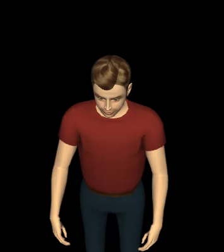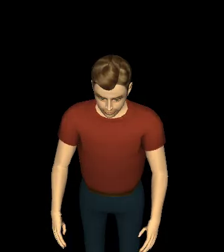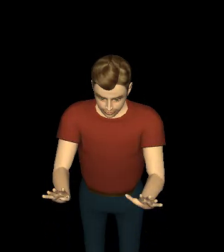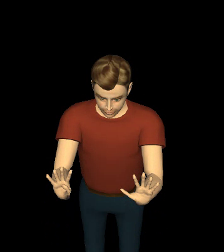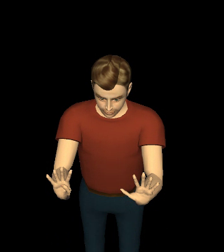9